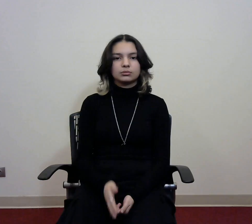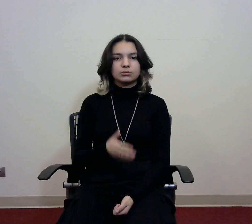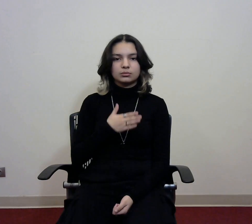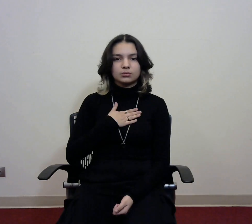mənim